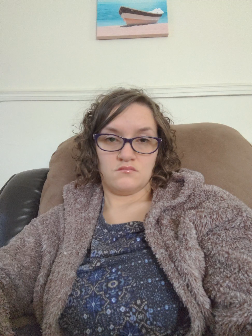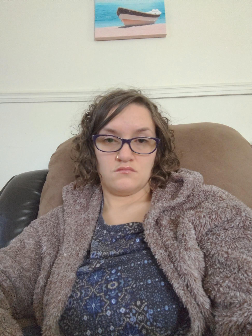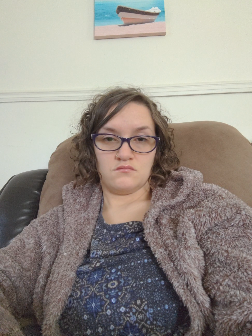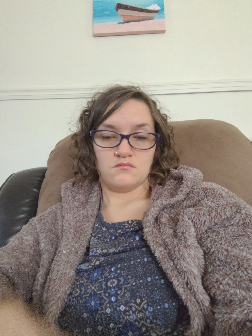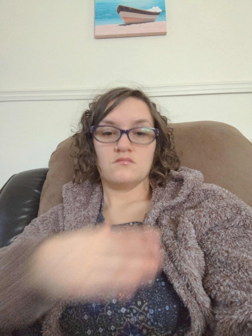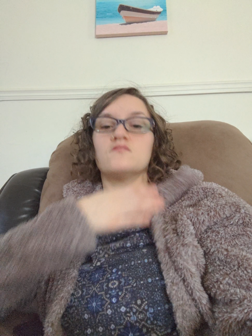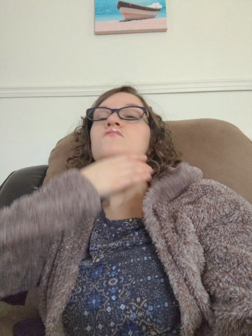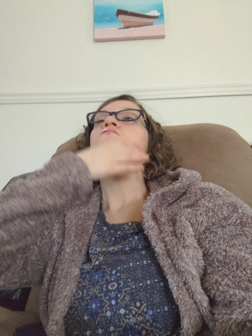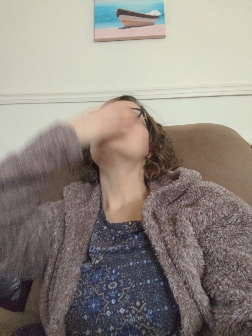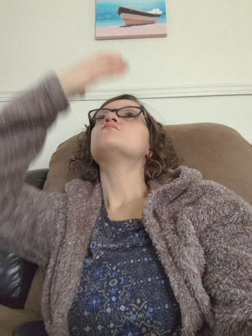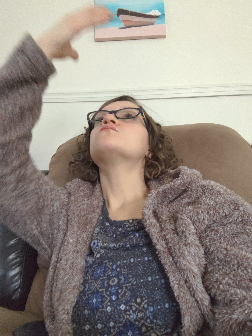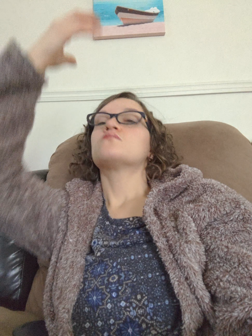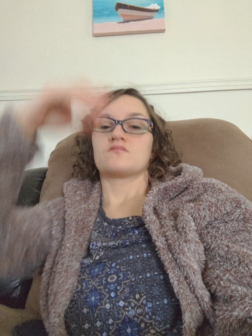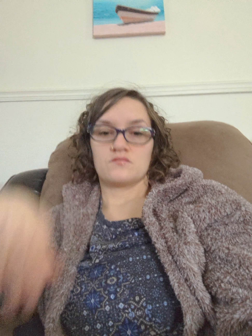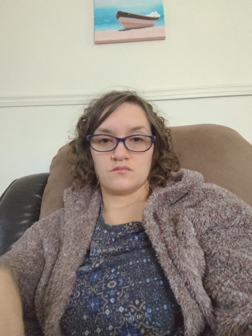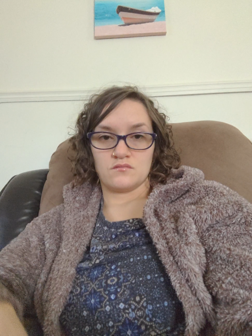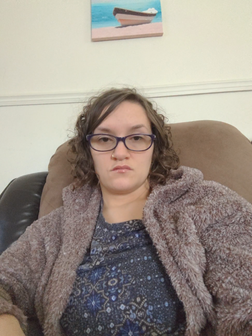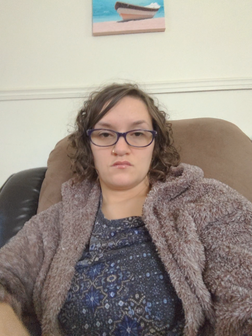giraffe